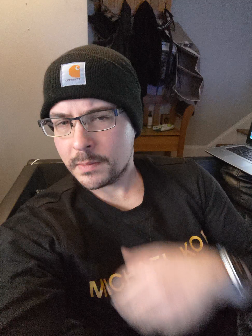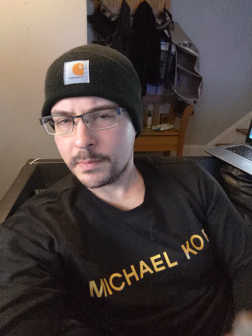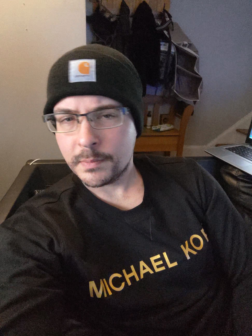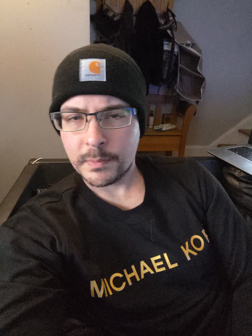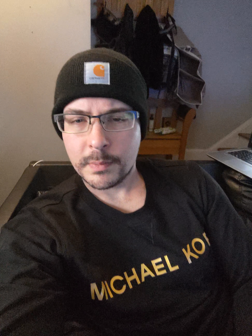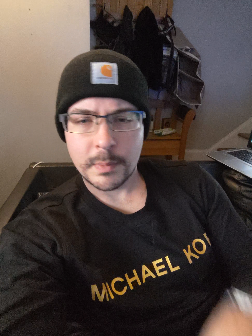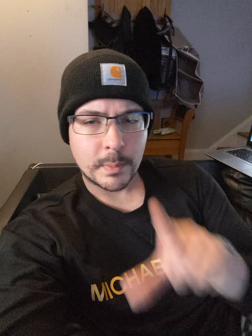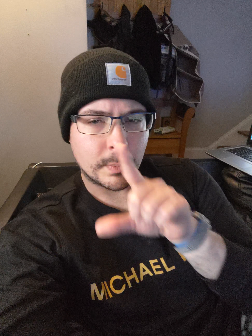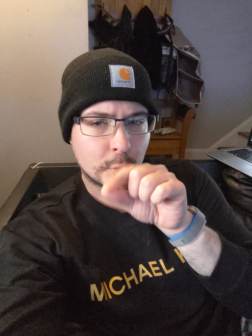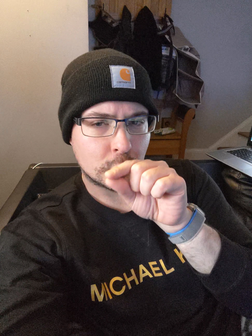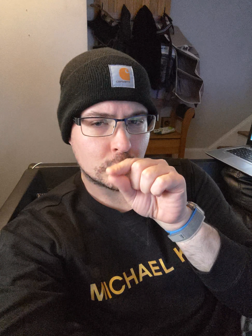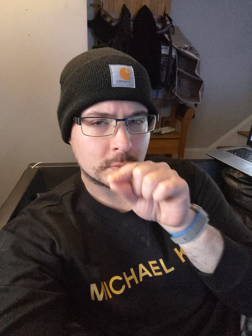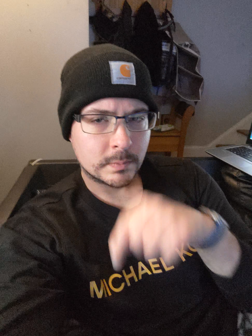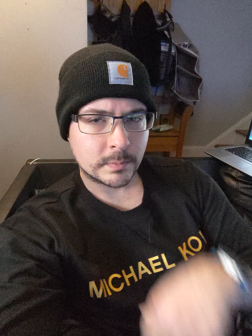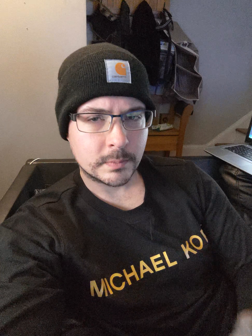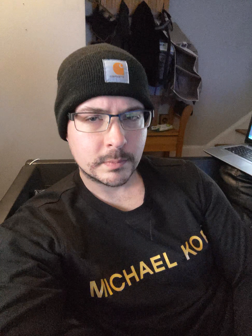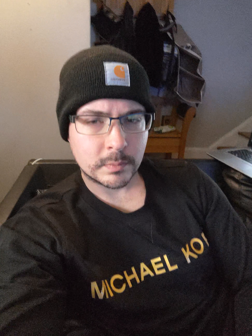bird